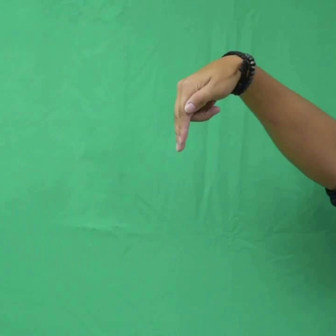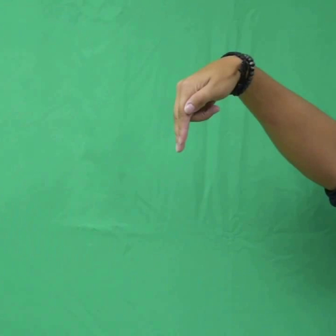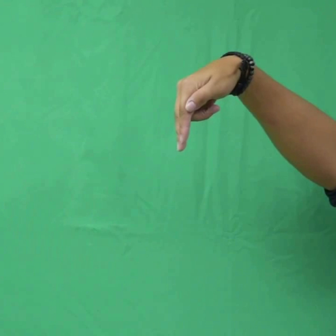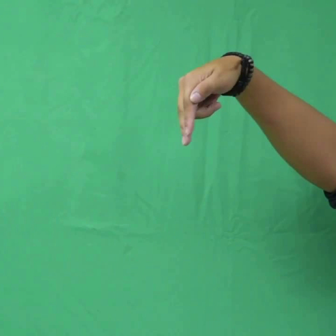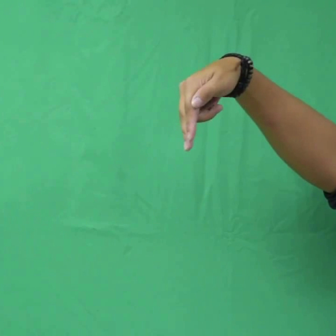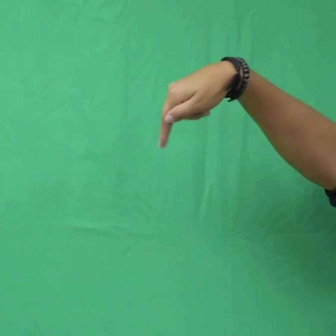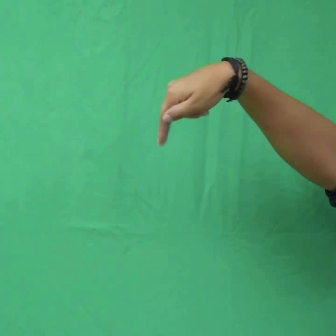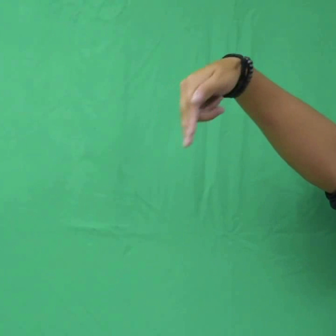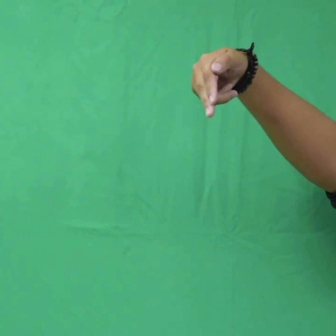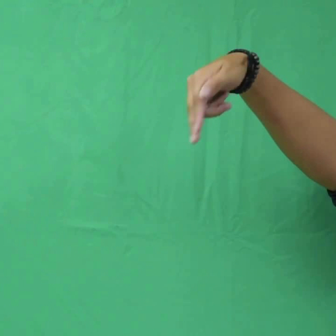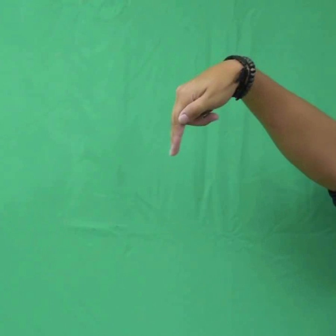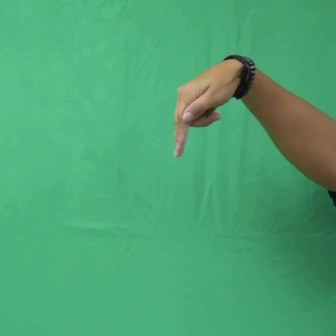Ñ